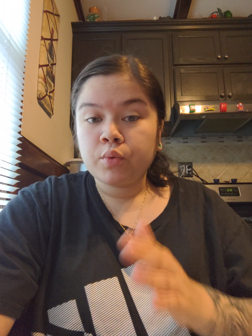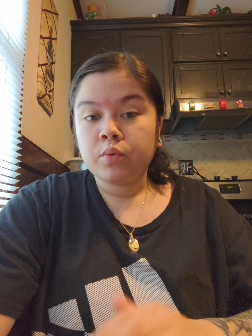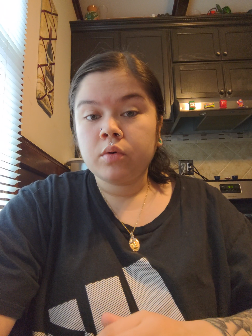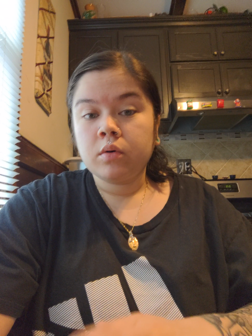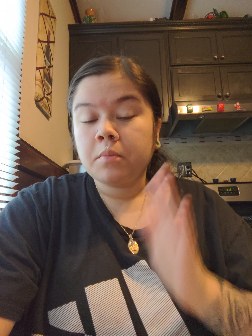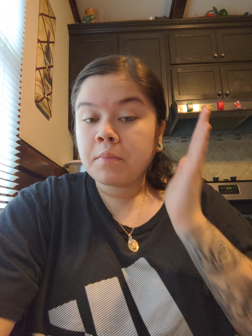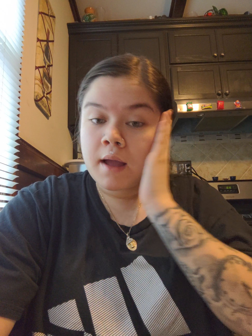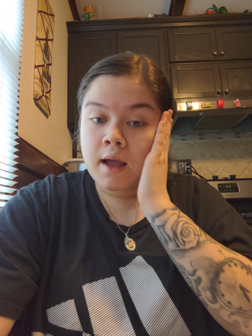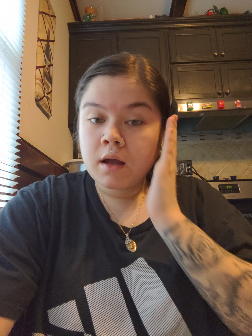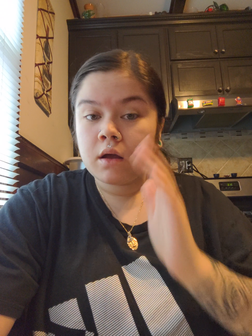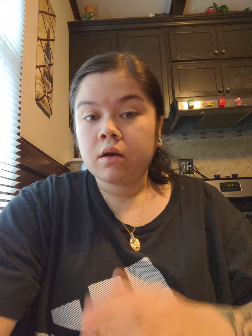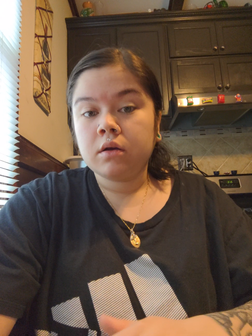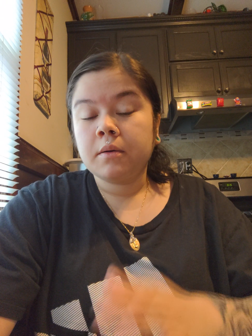bed